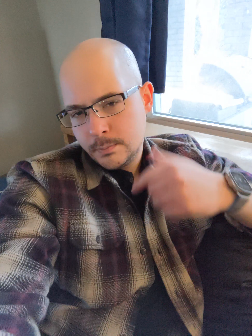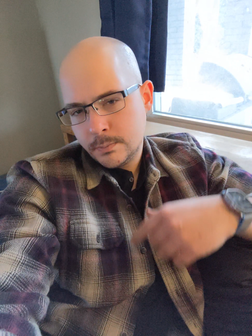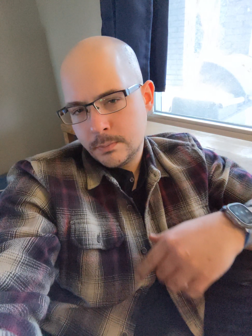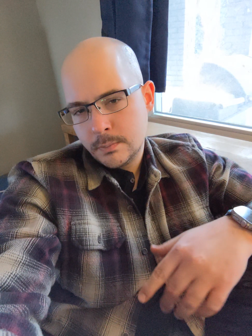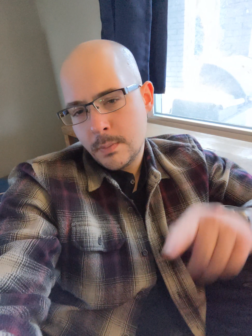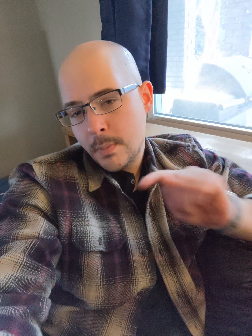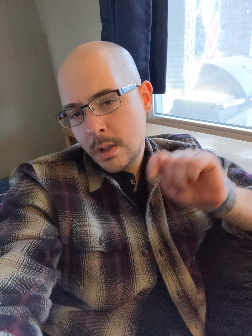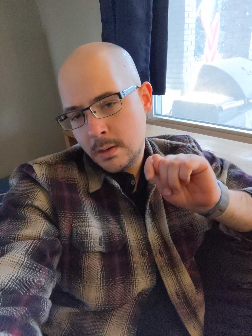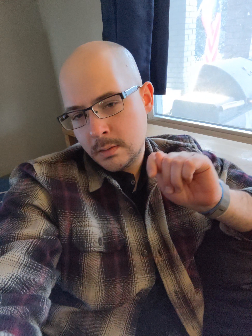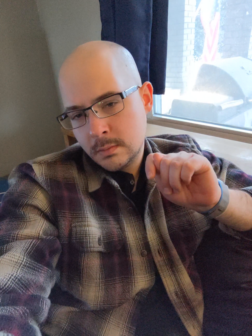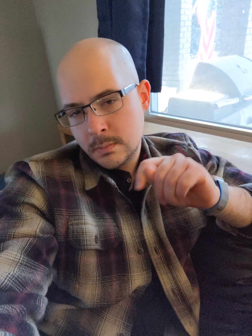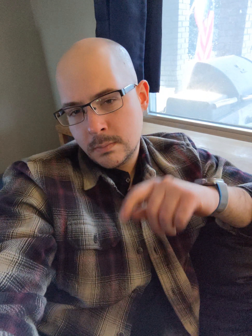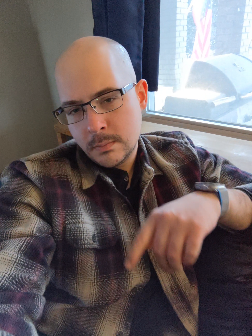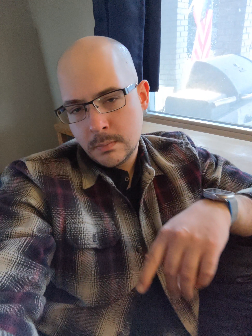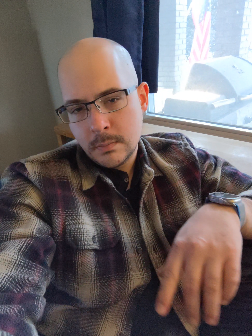potty